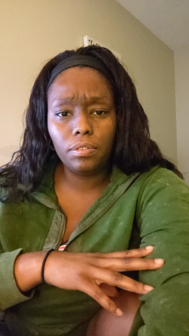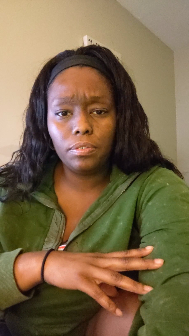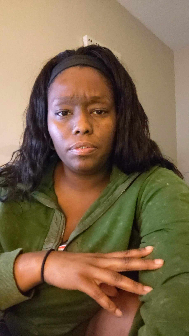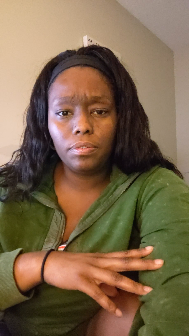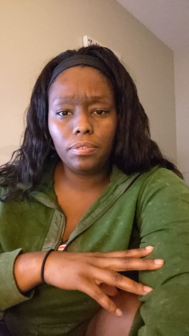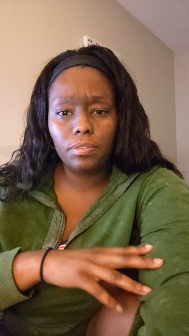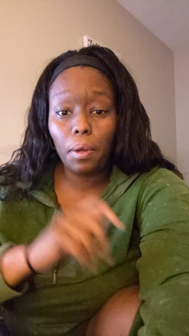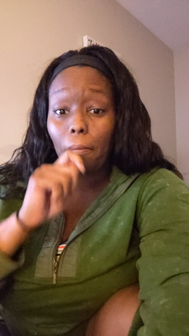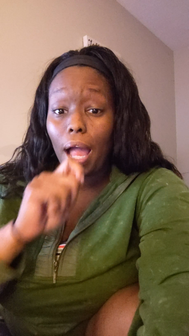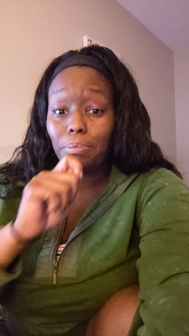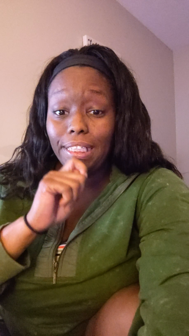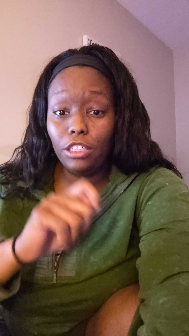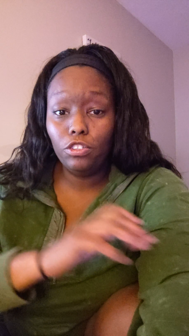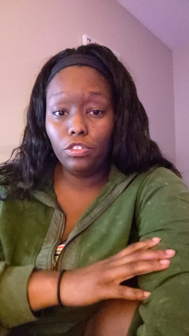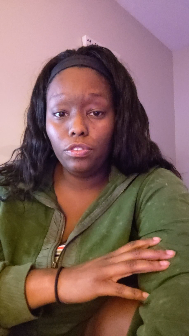popsicle